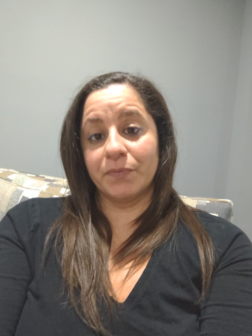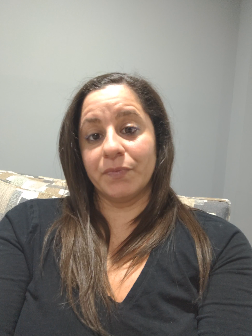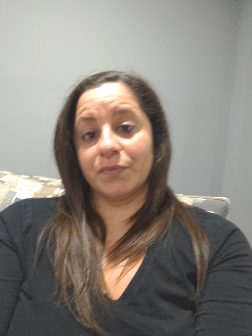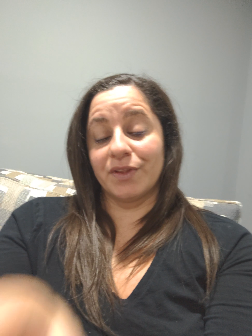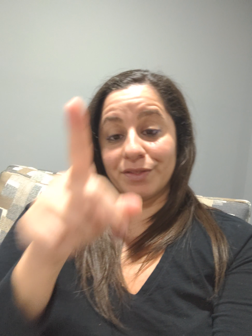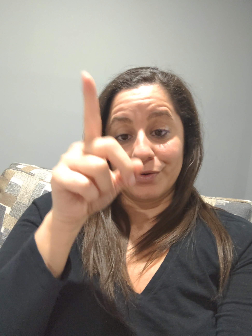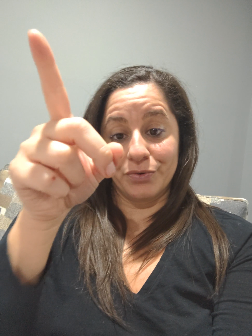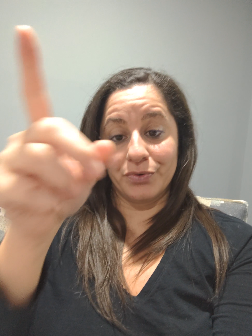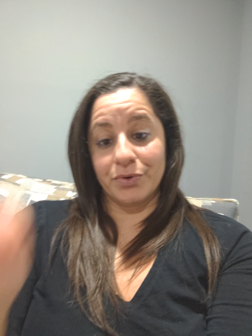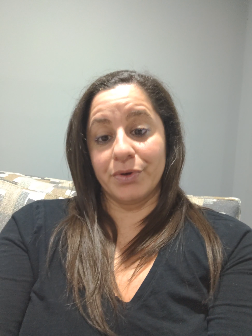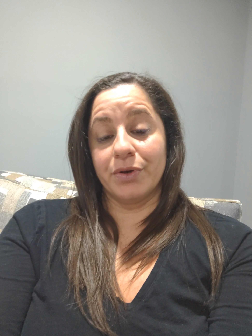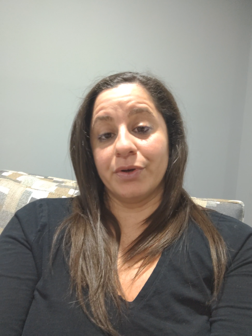there